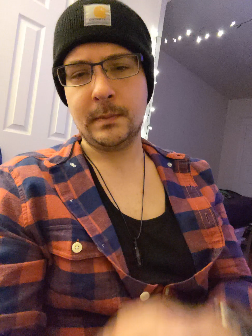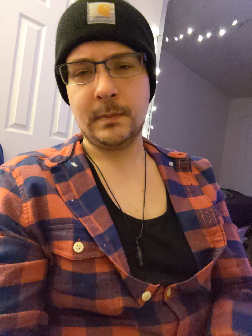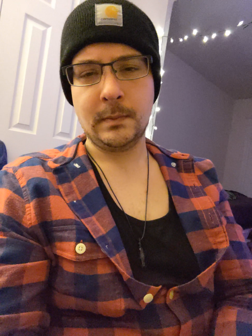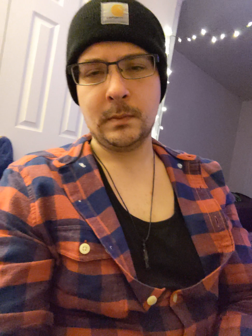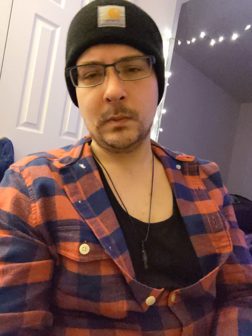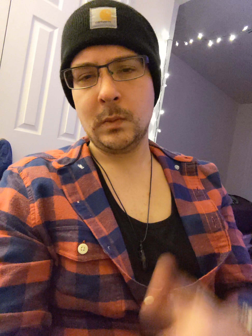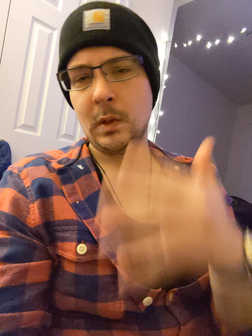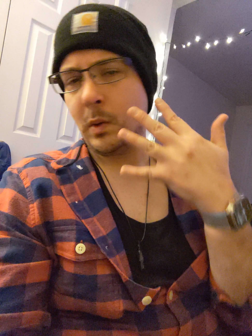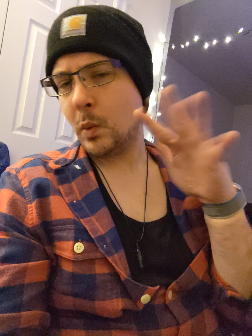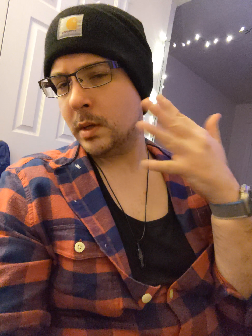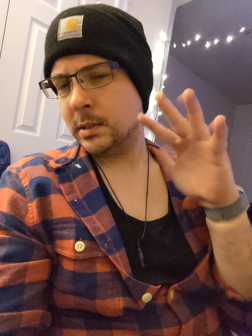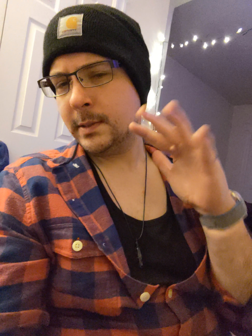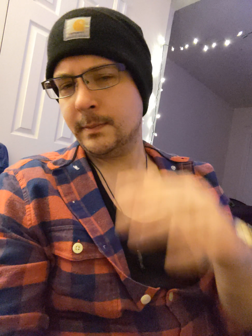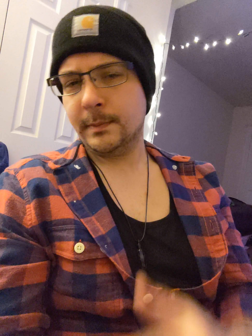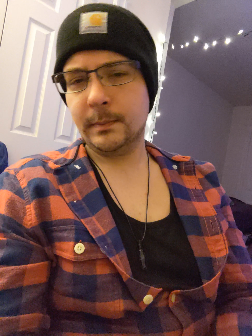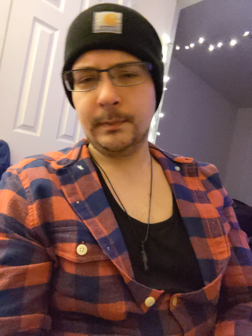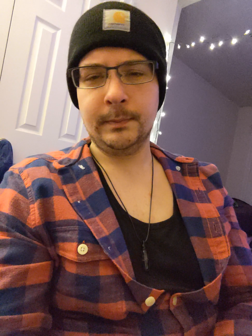noisy